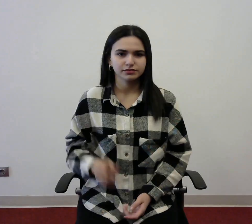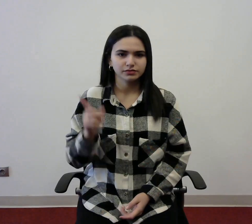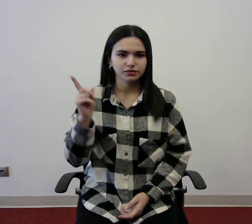O